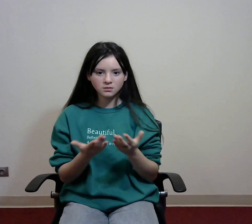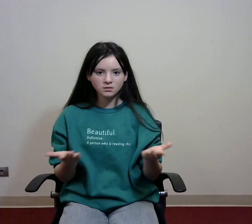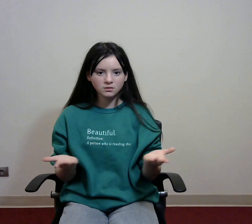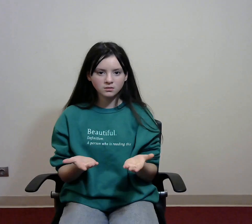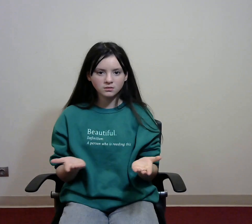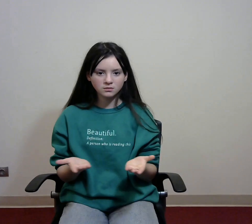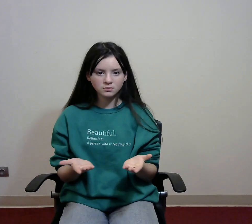hansı